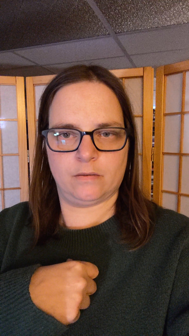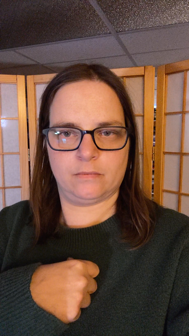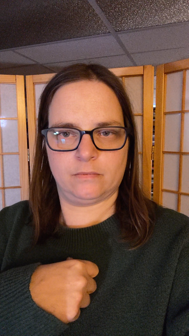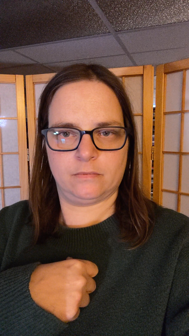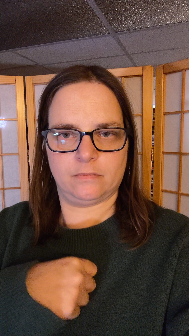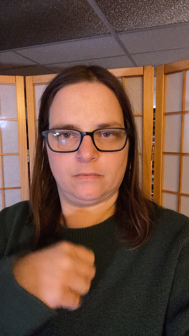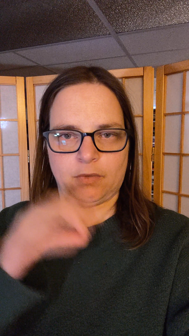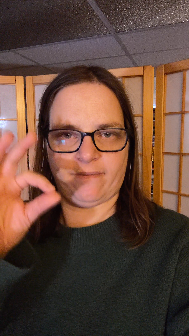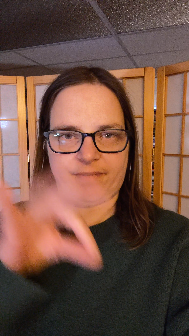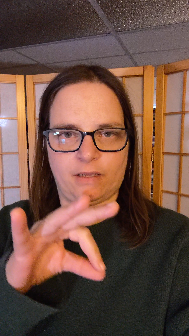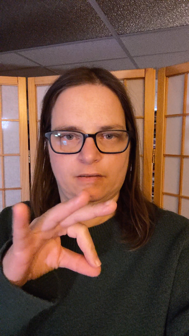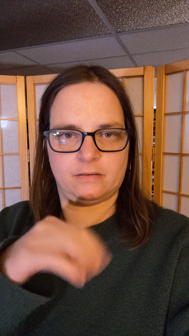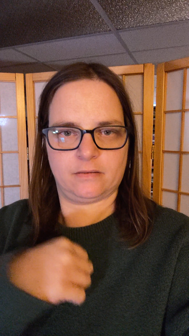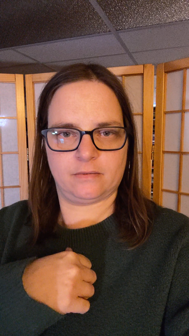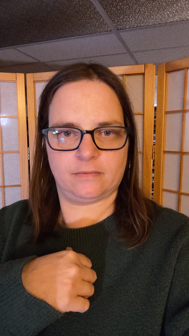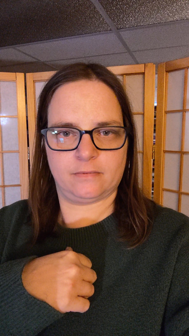fit